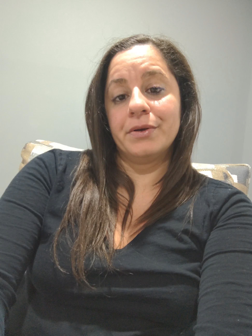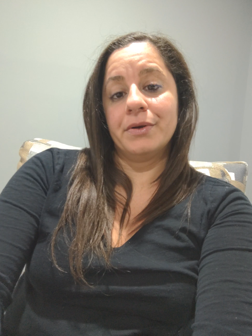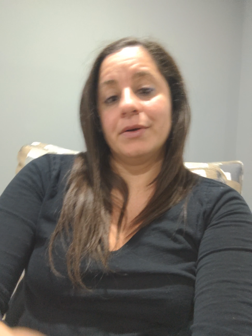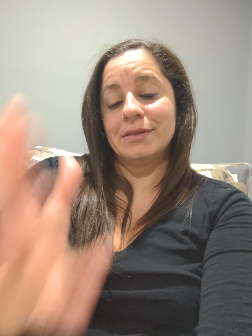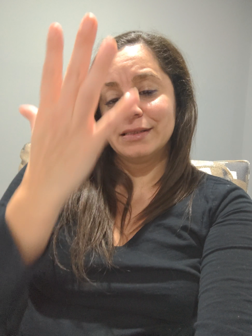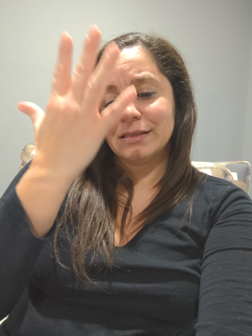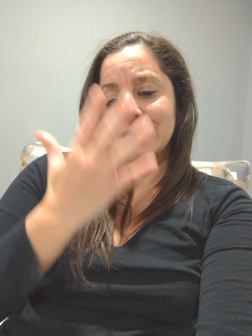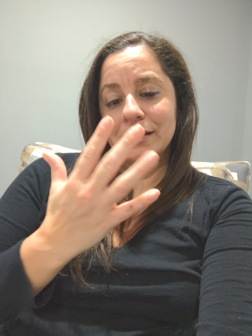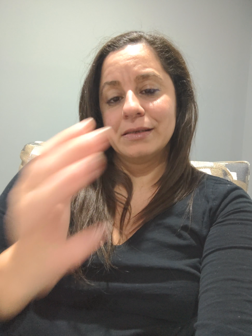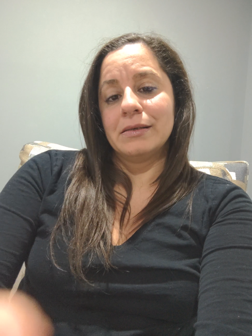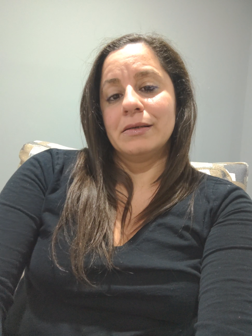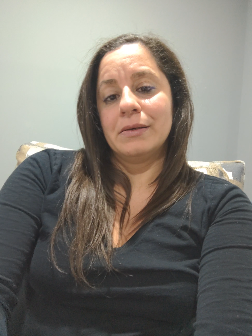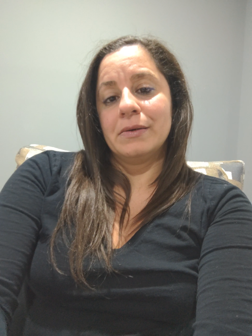sad